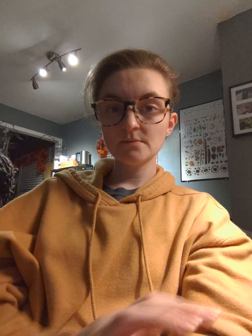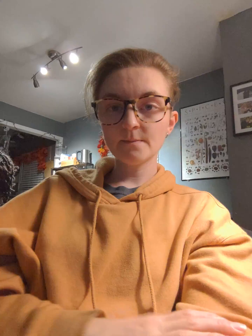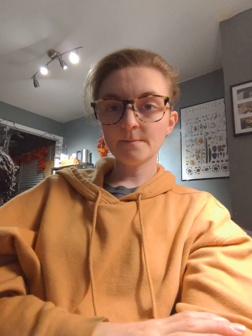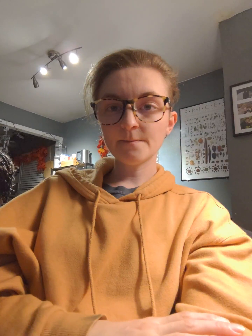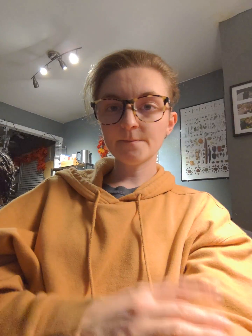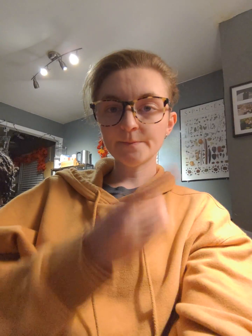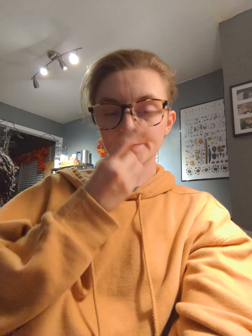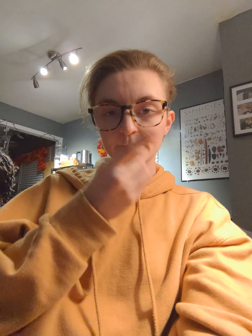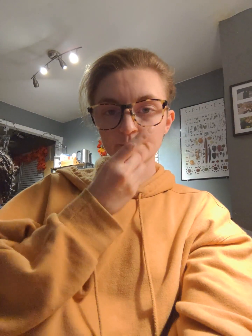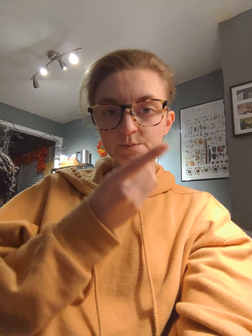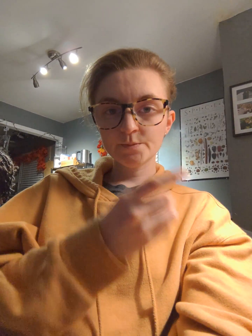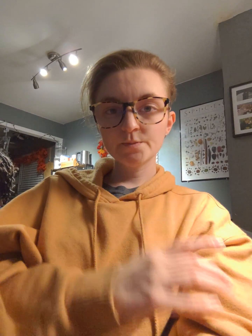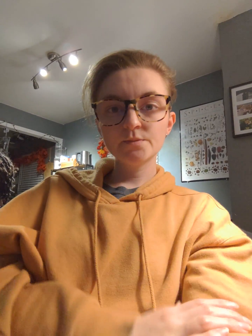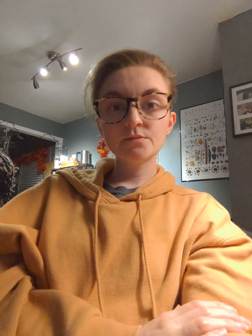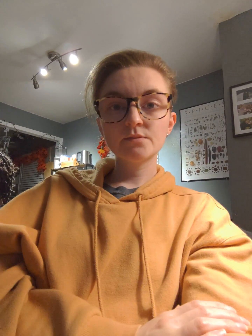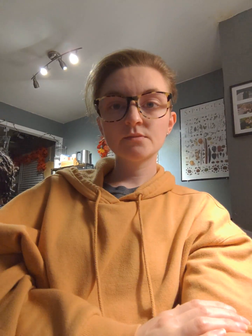dinner